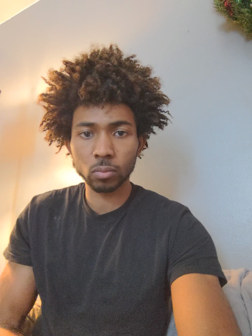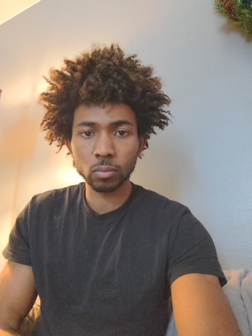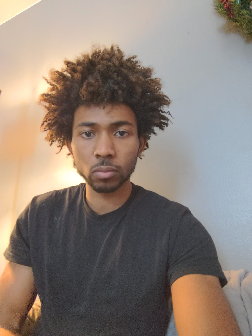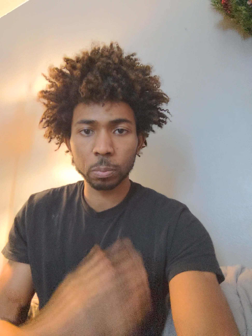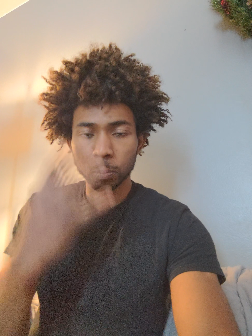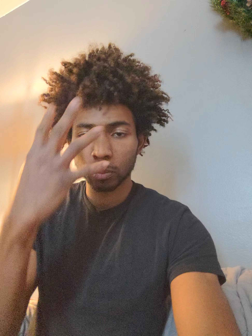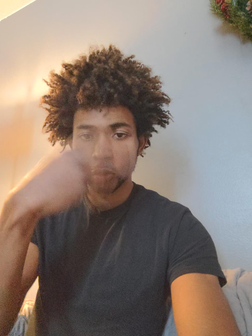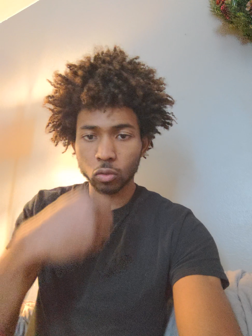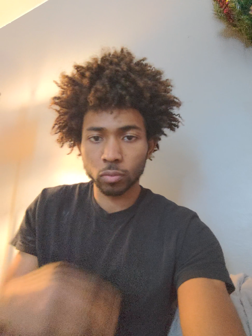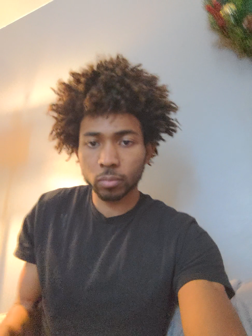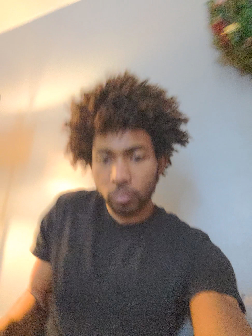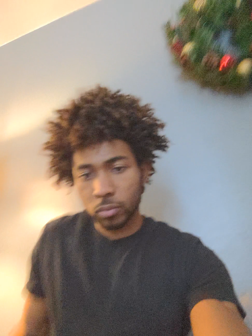pretty